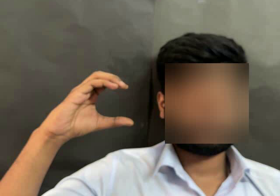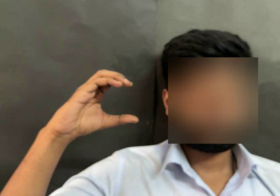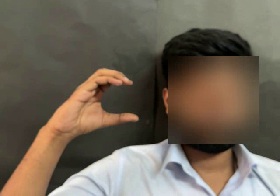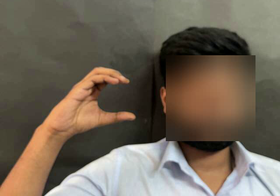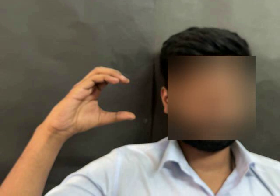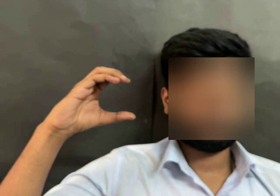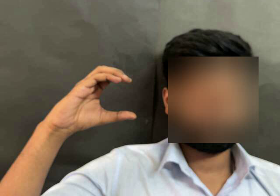C